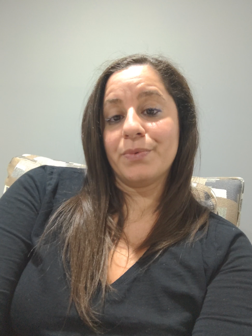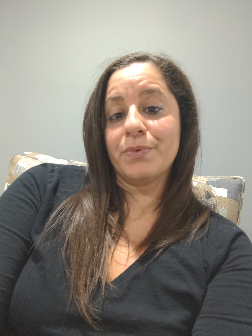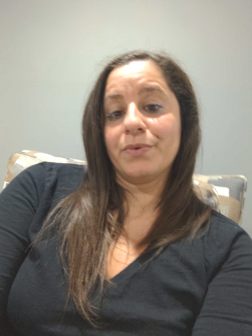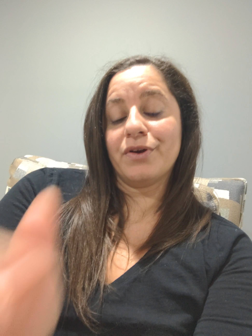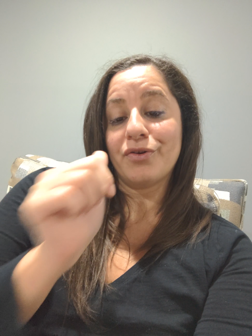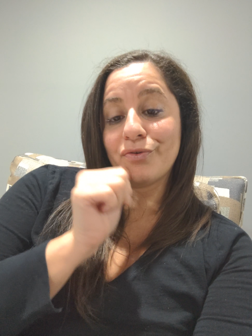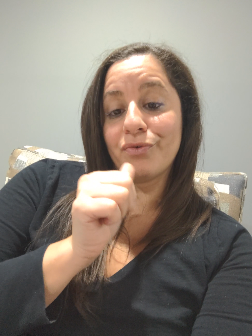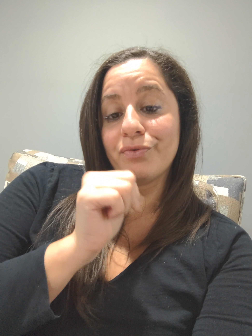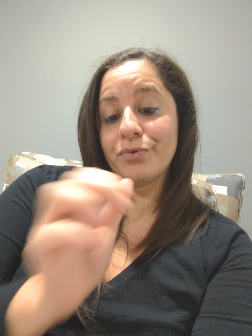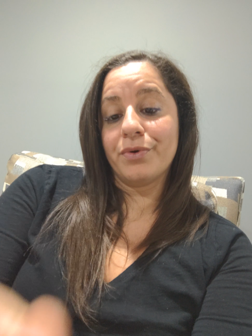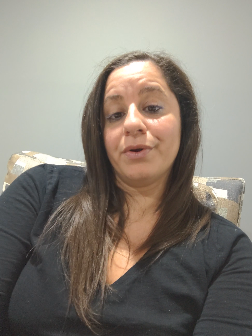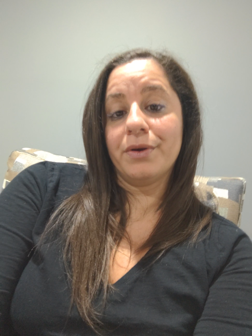girl